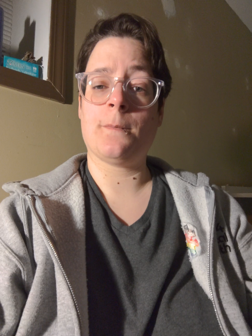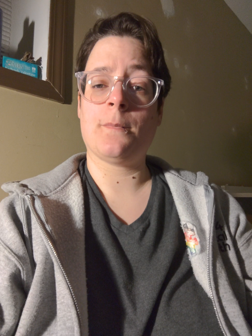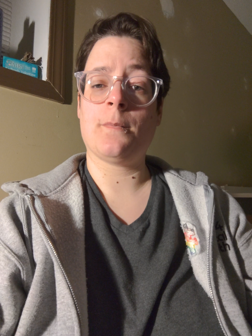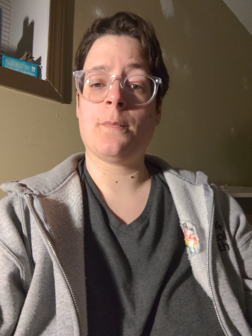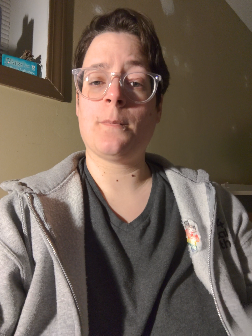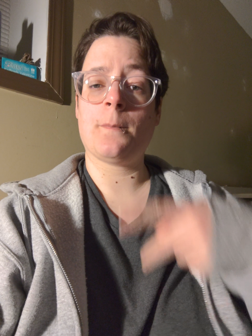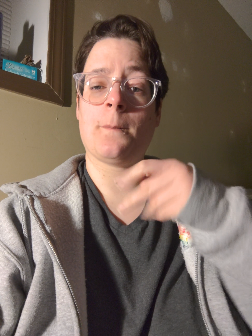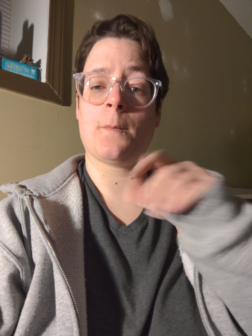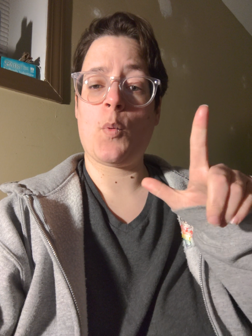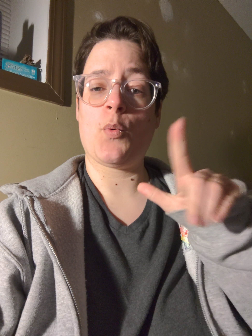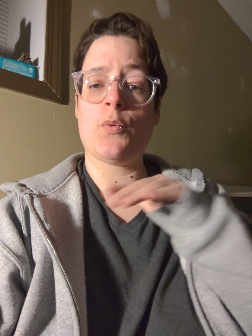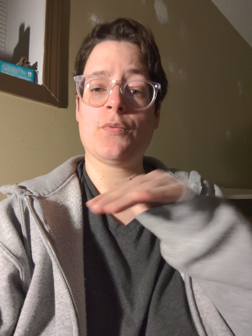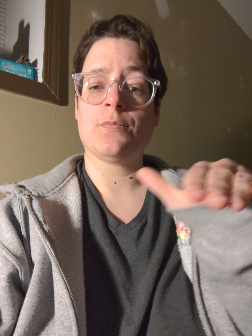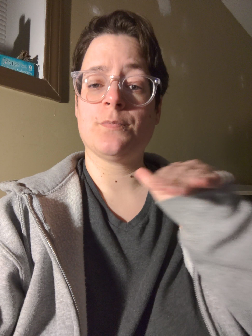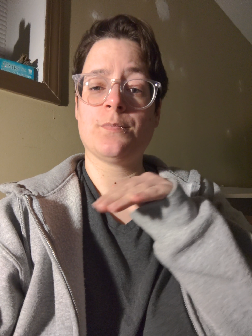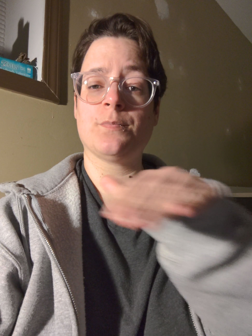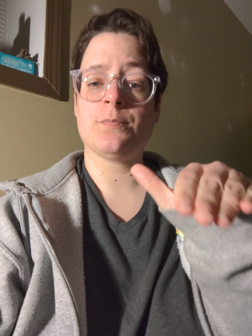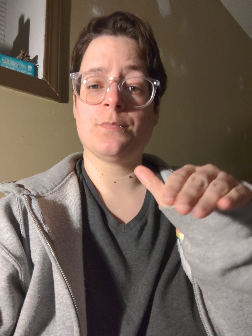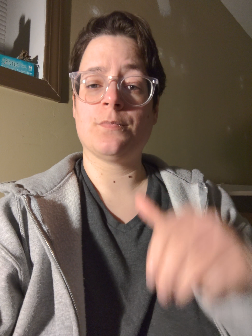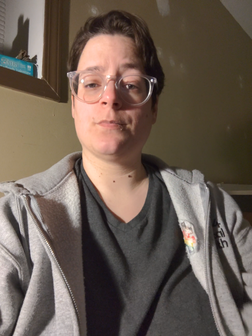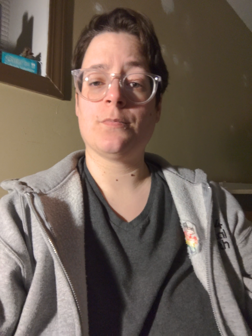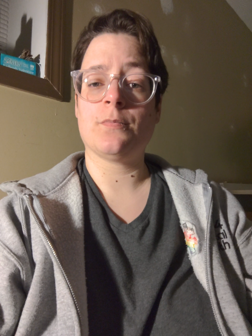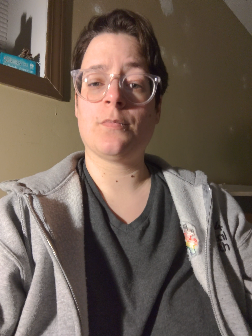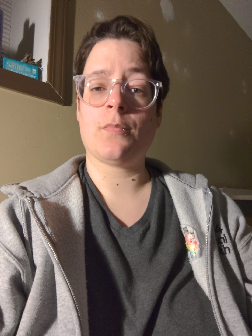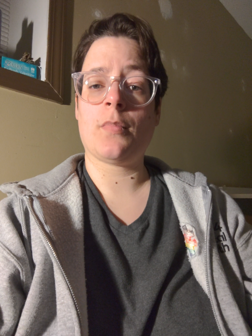pool